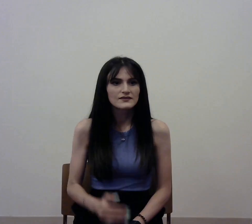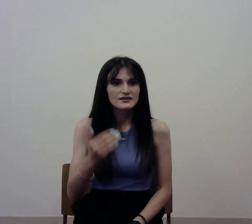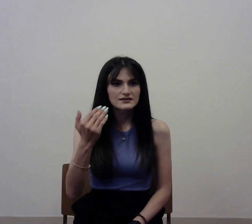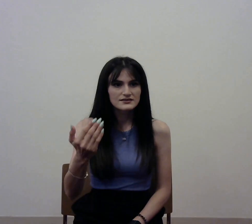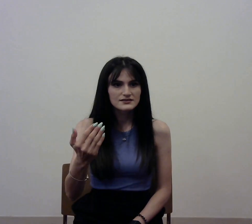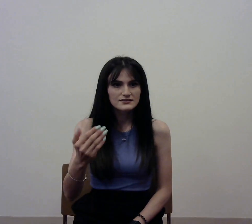sən